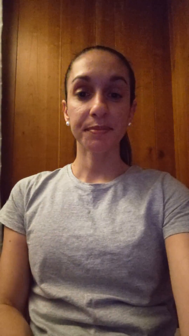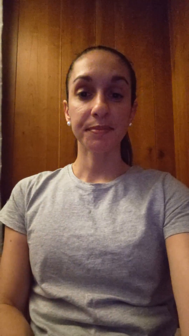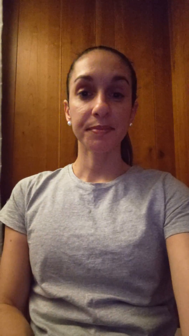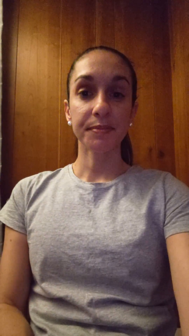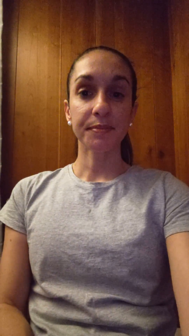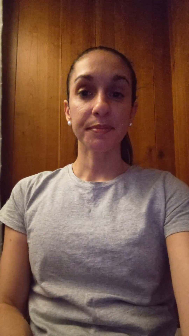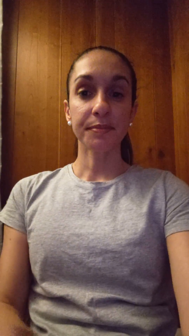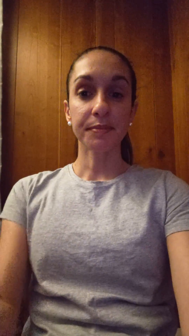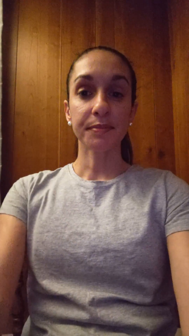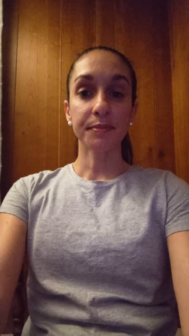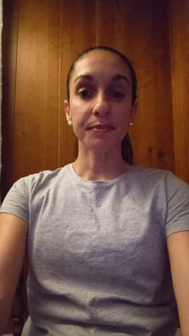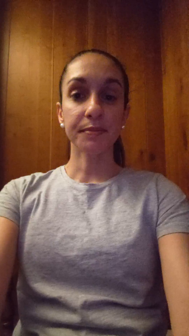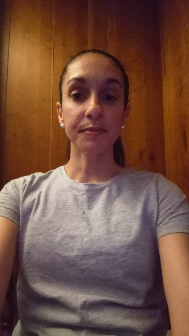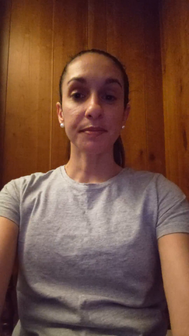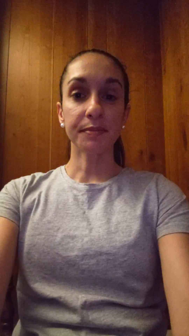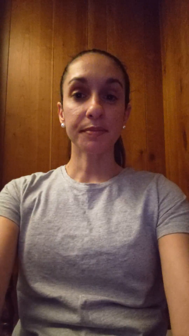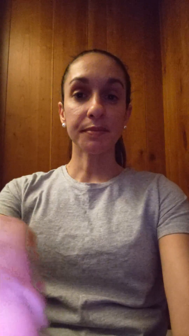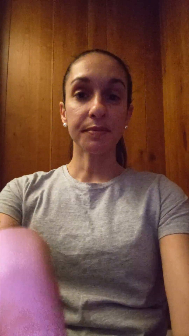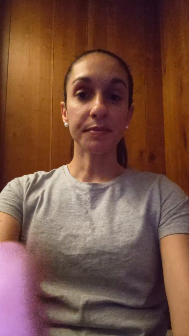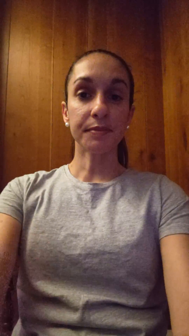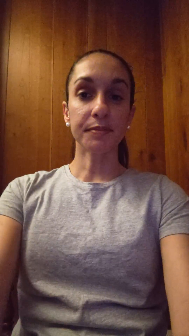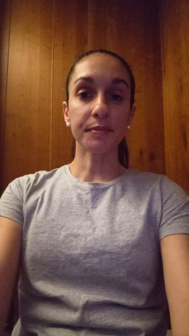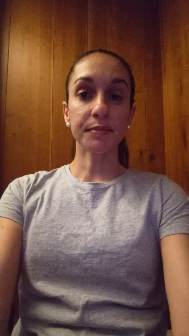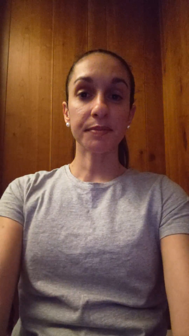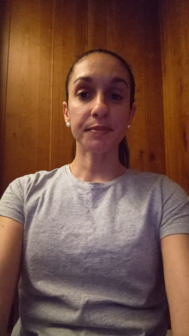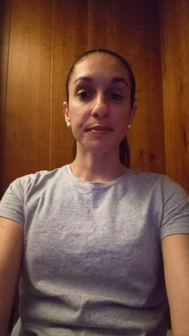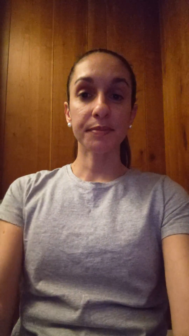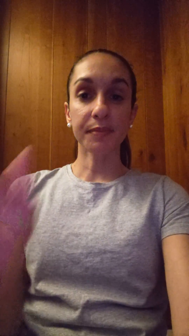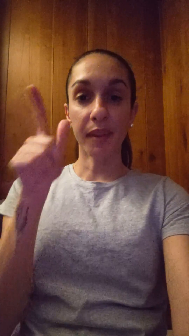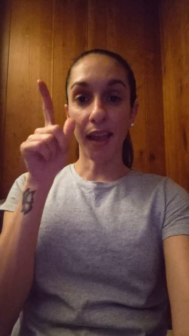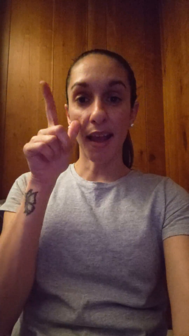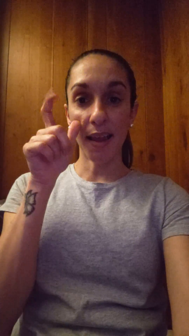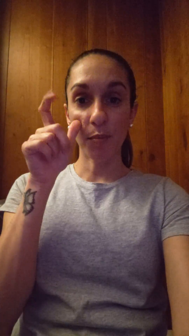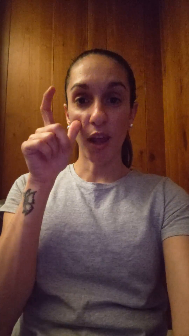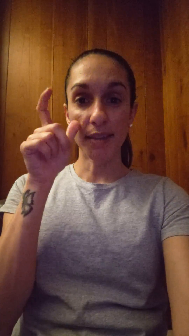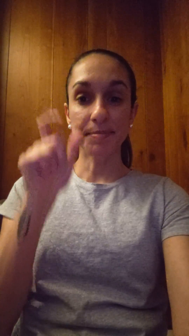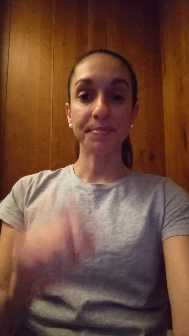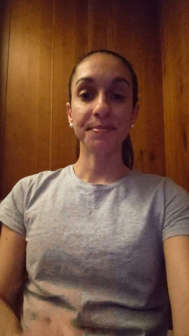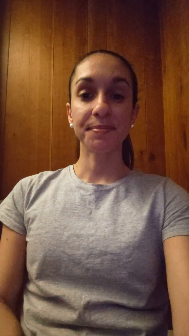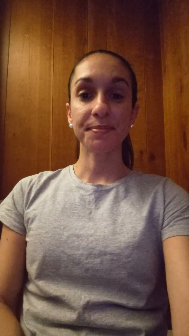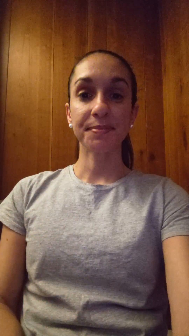camera